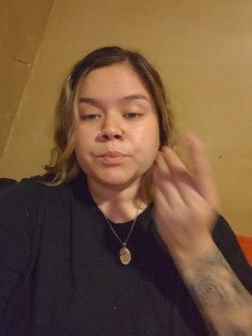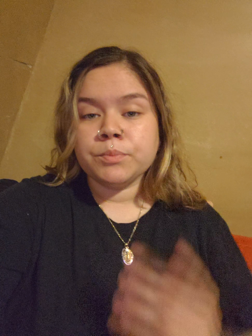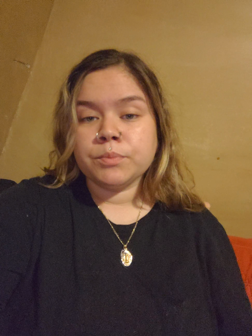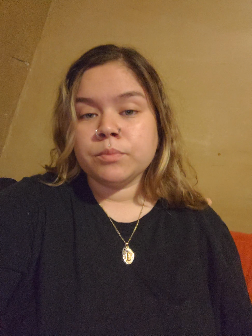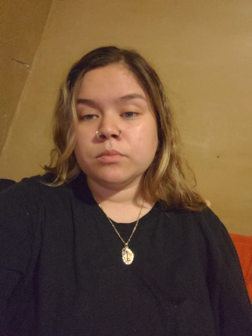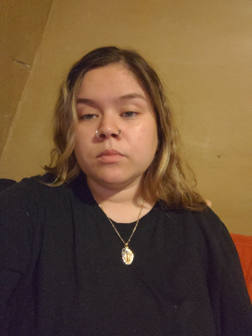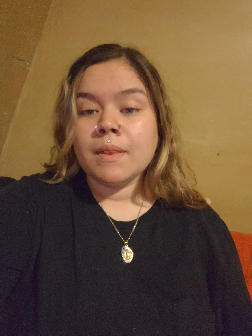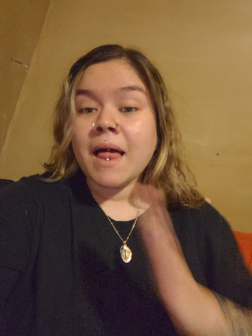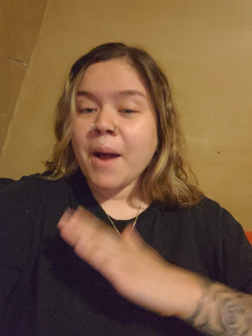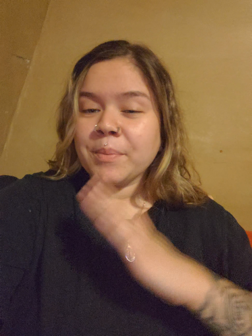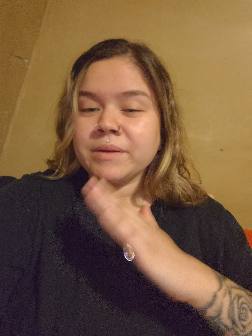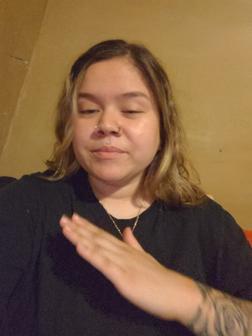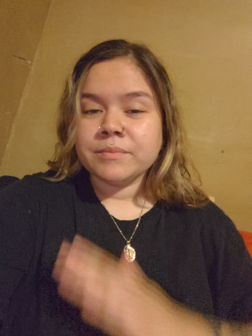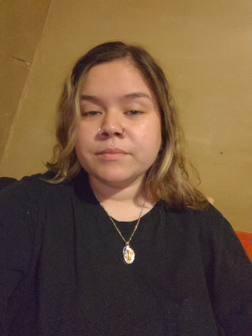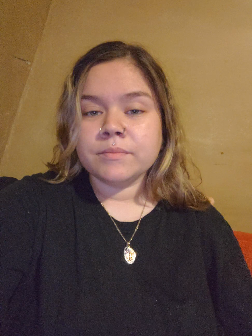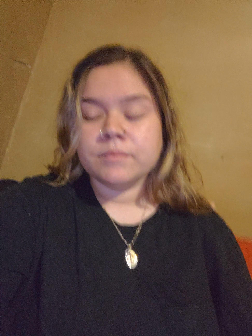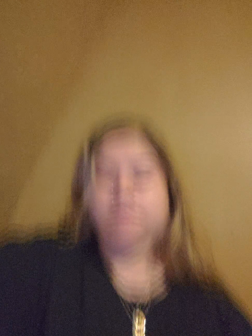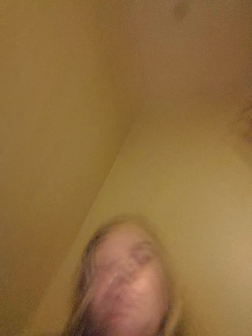clap